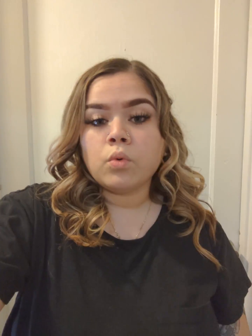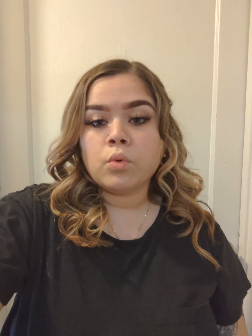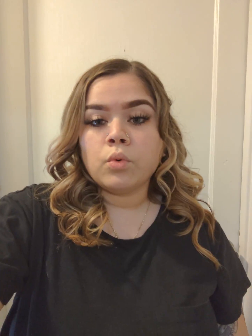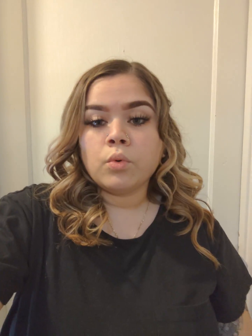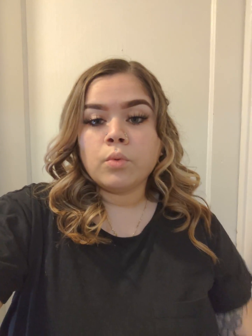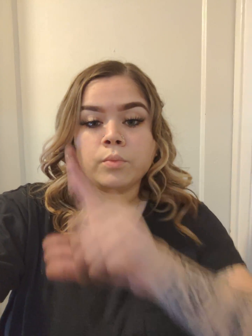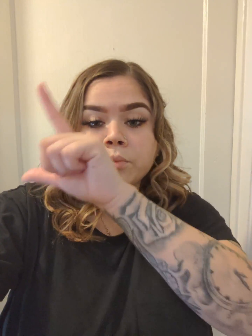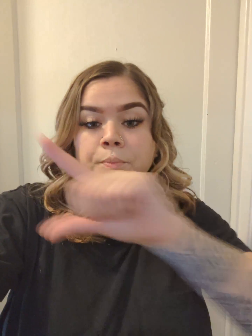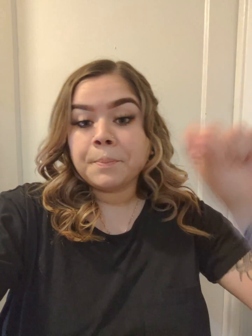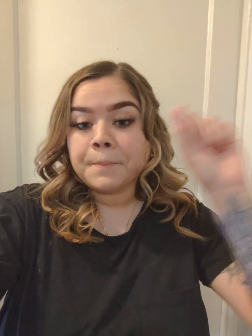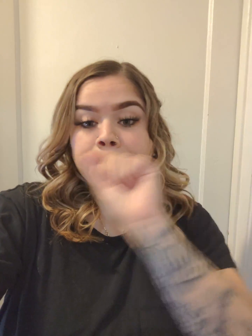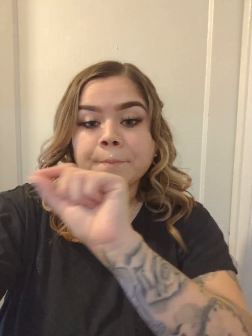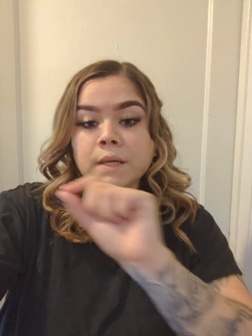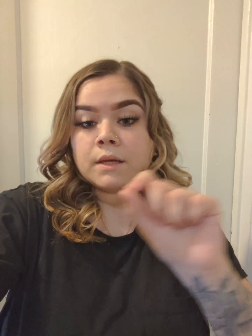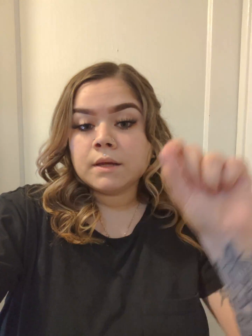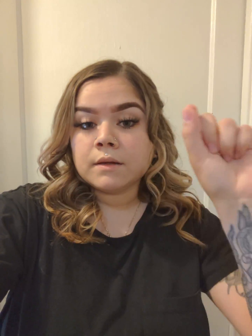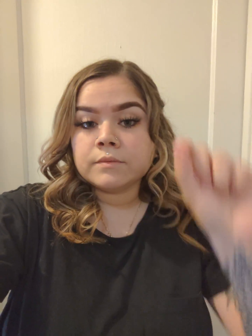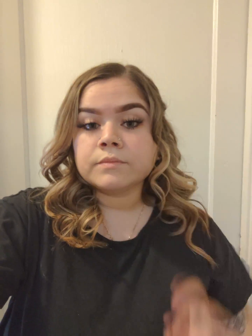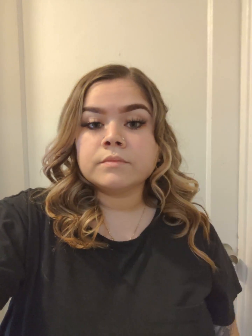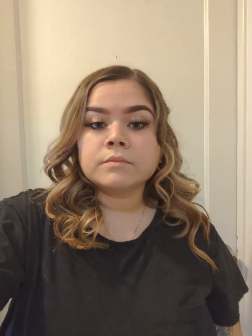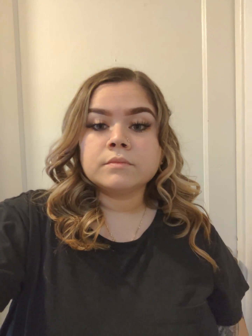peas